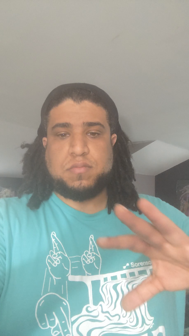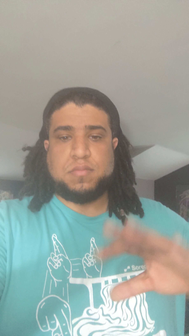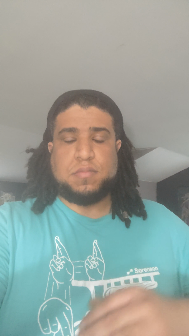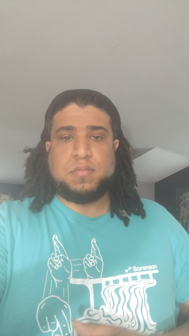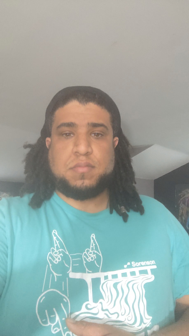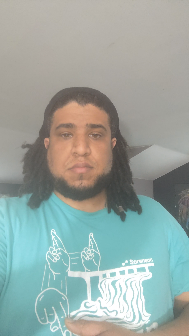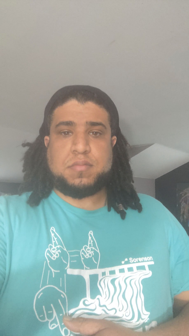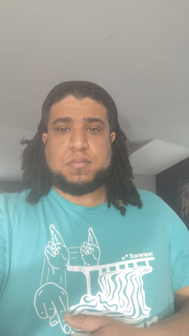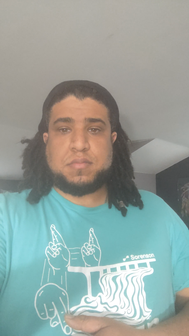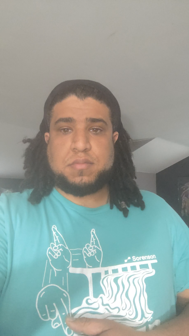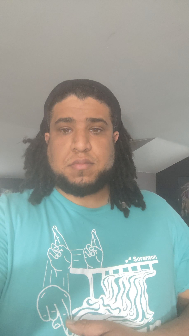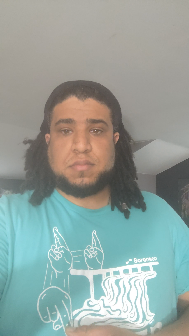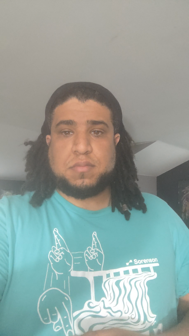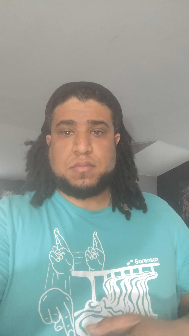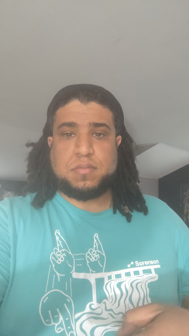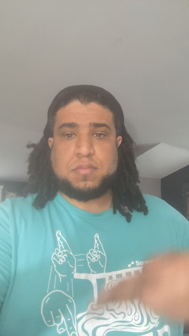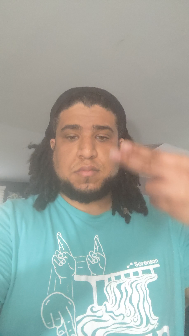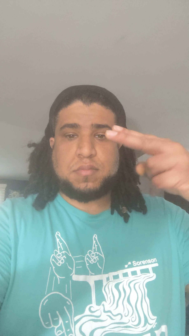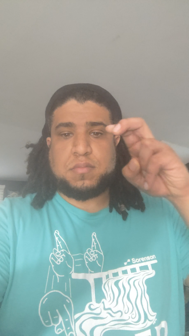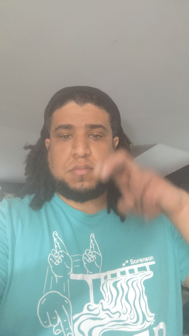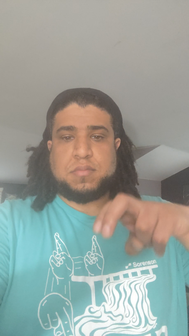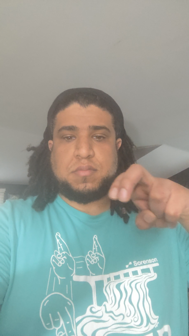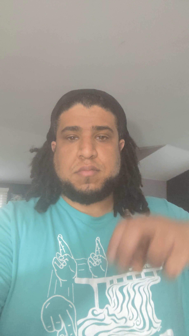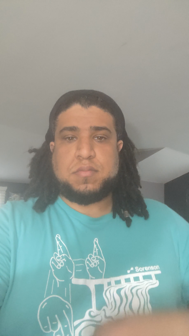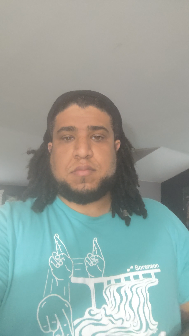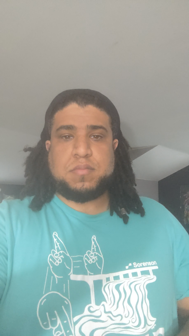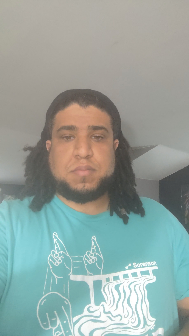high chair